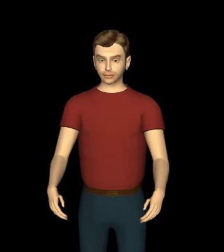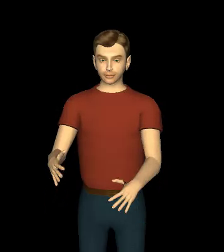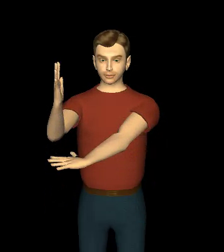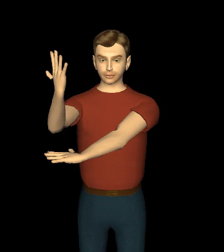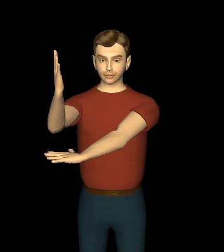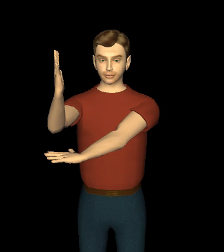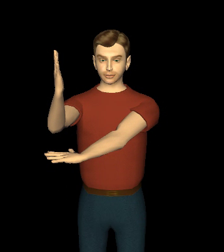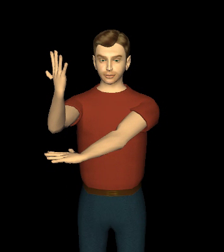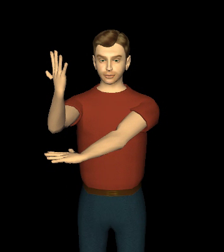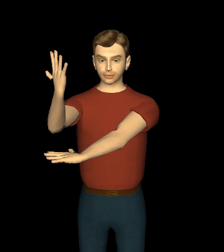شجرة